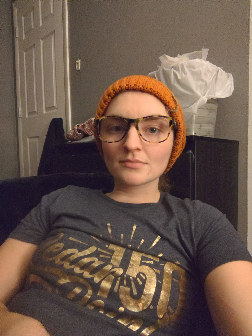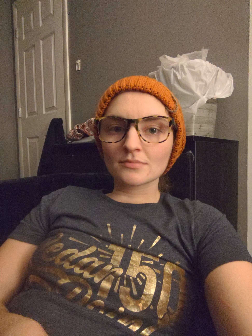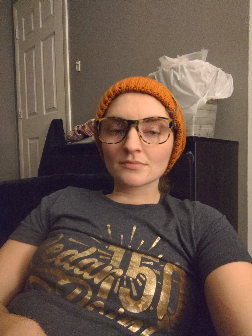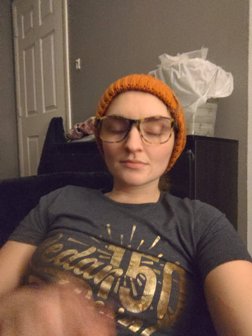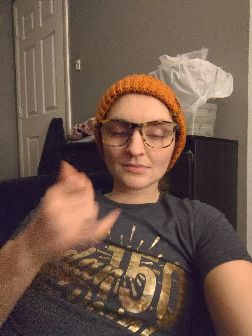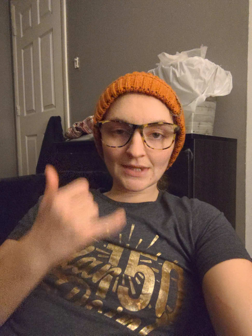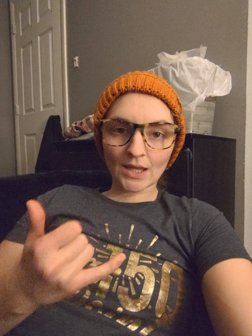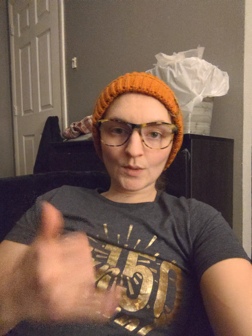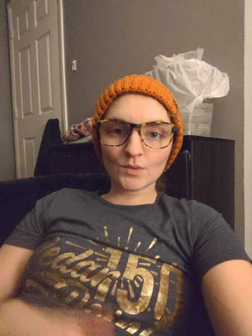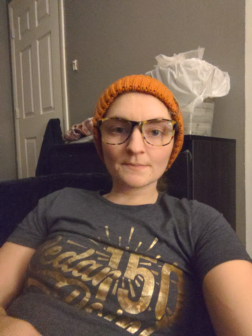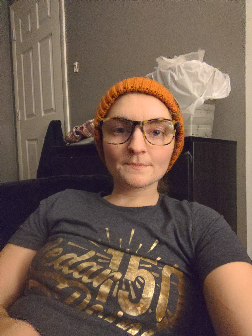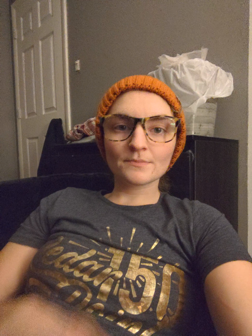now